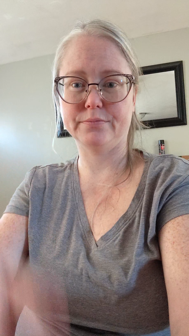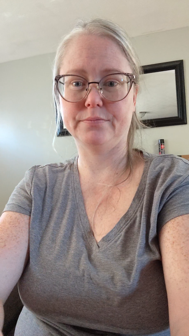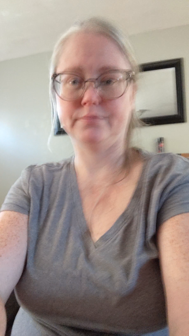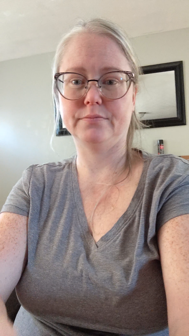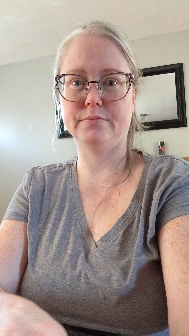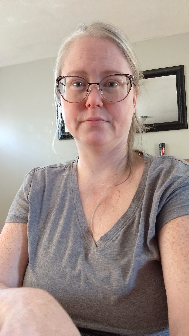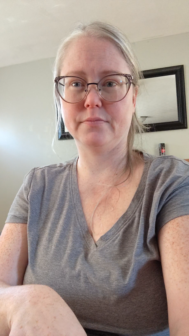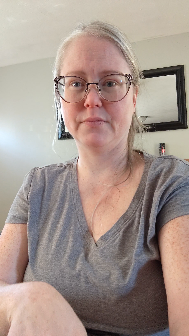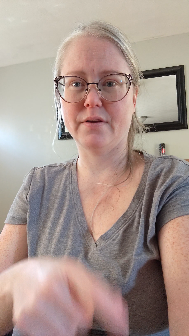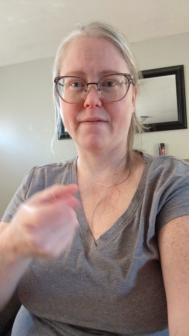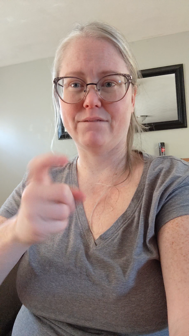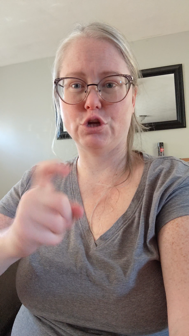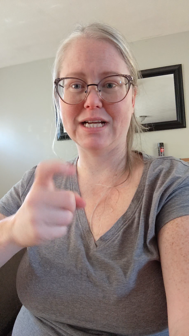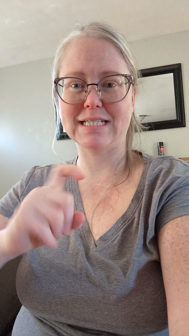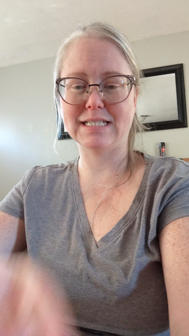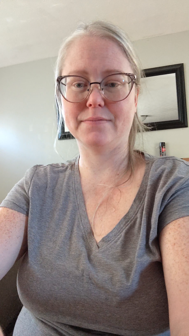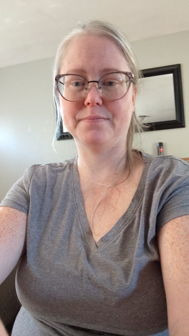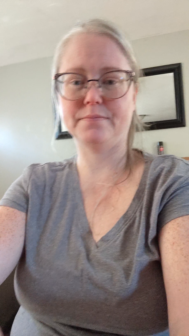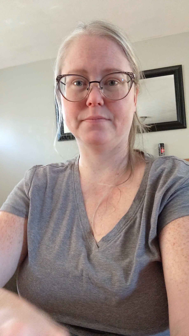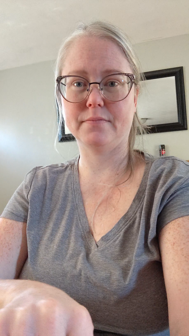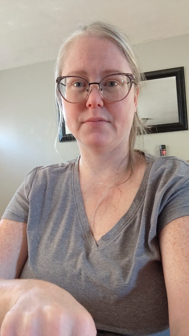friend